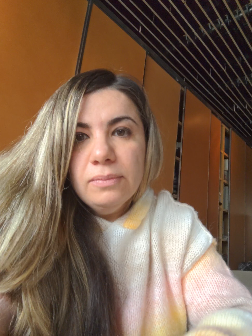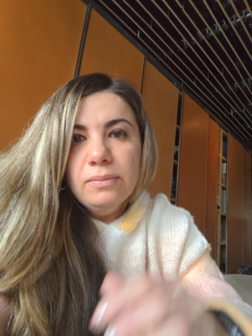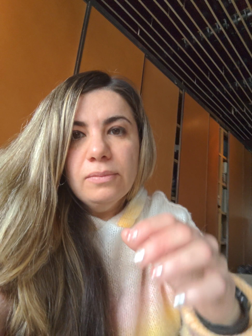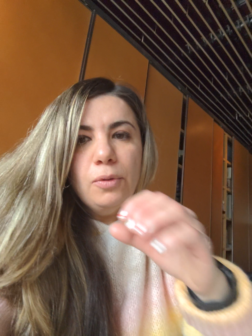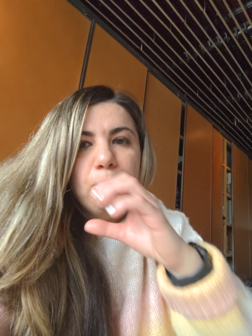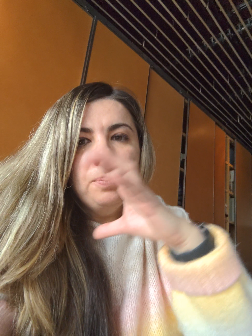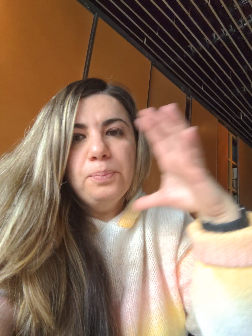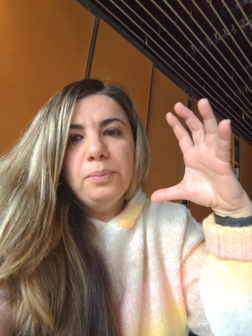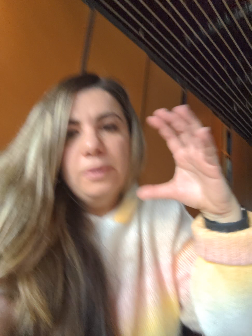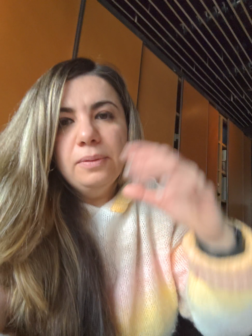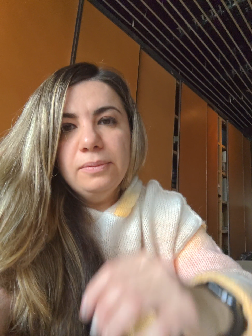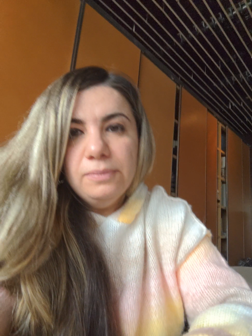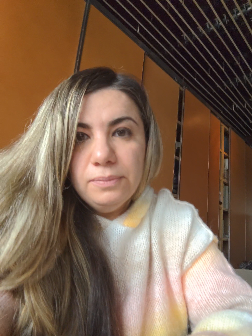balloon